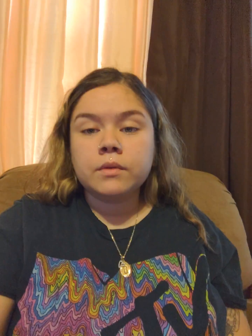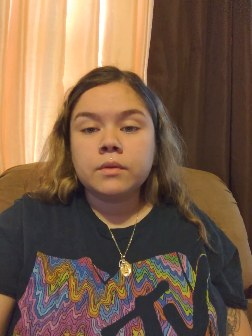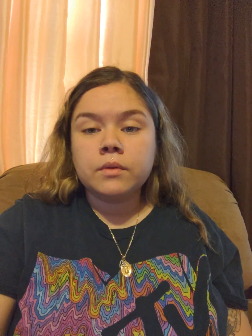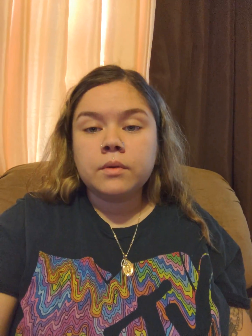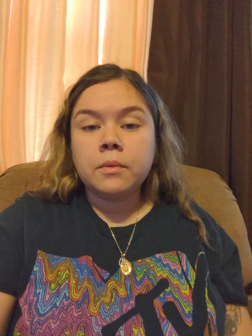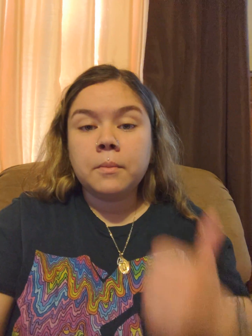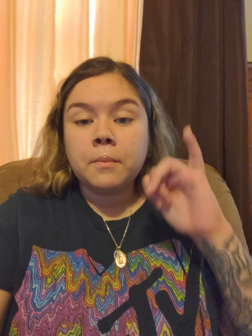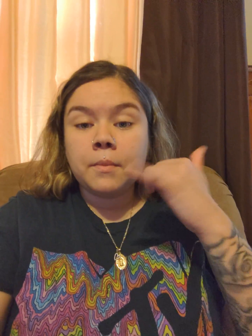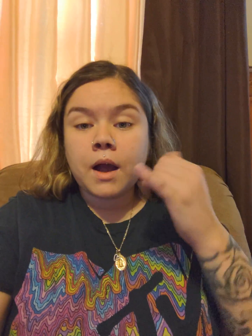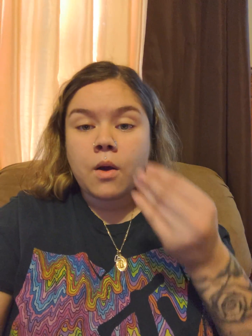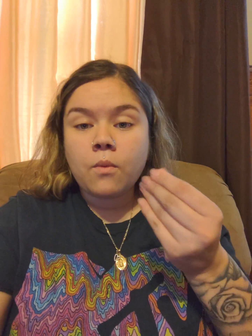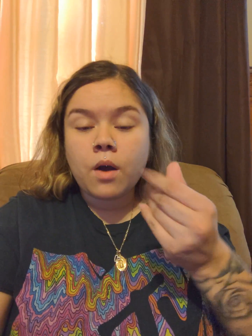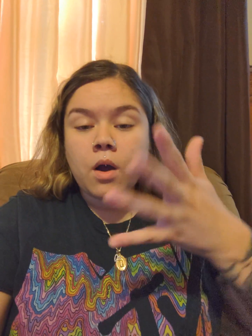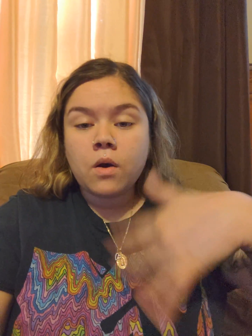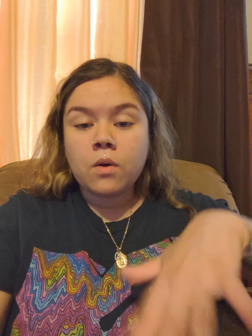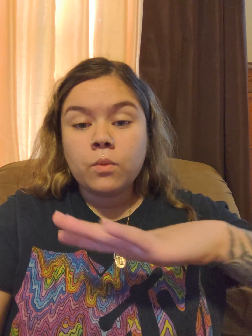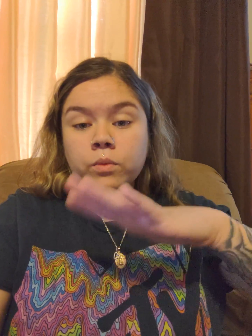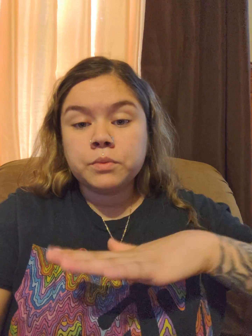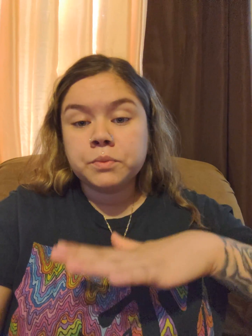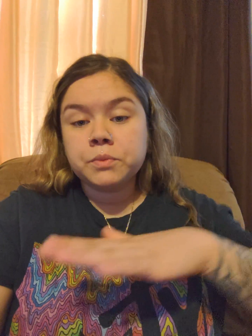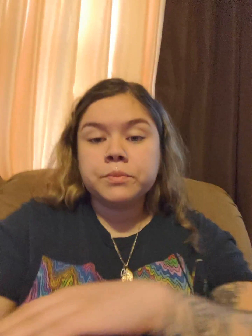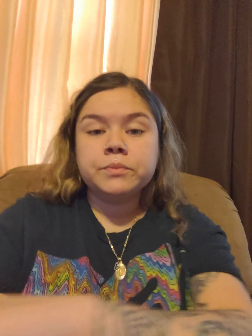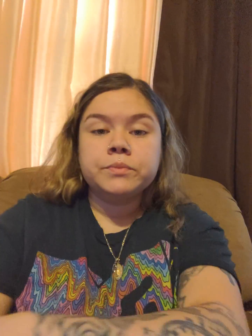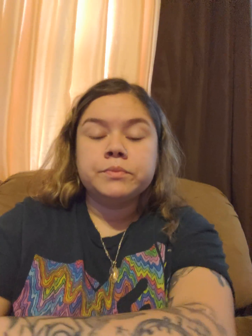playground